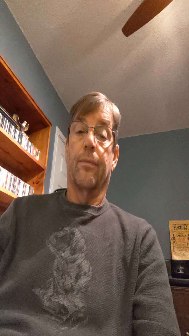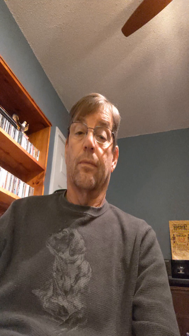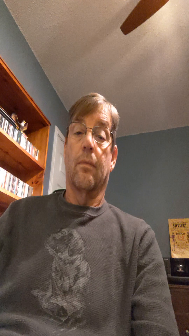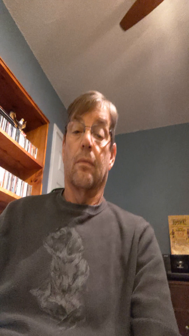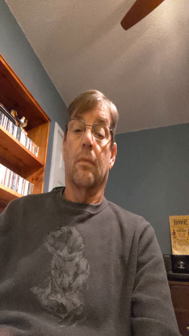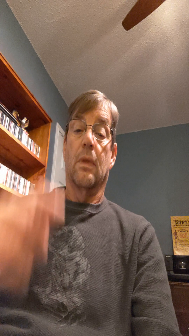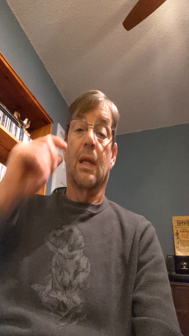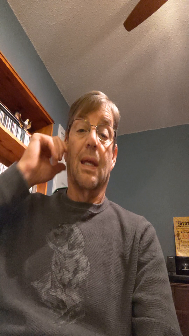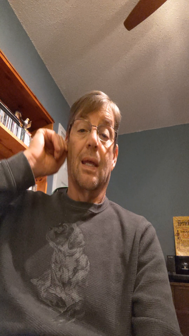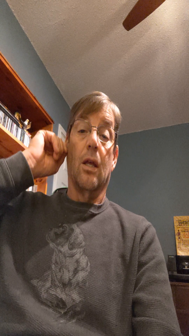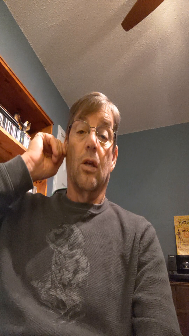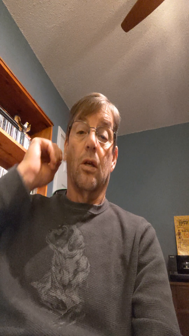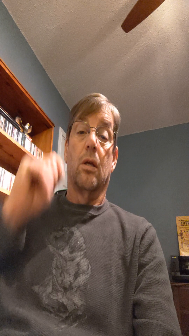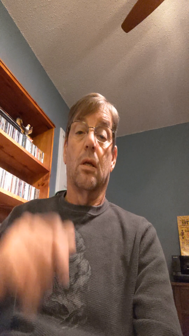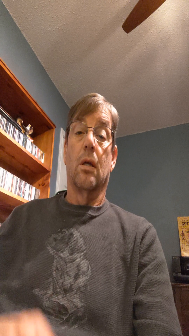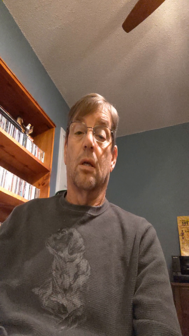ear